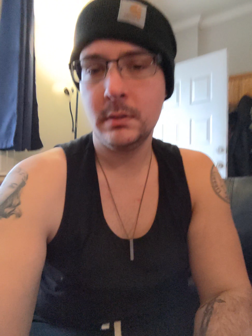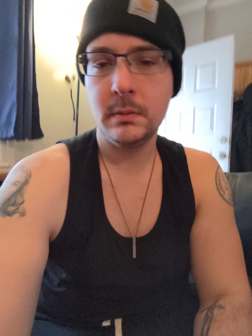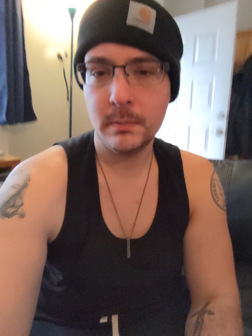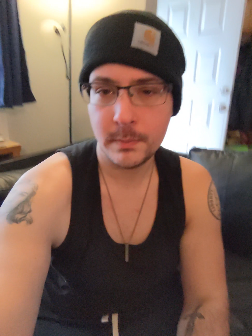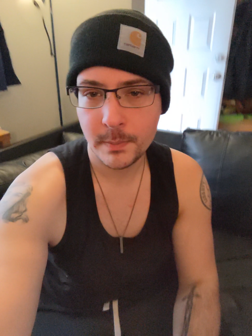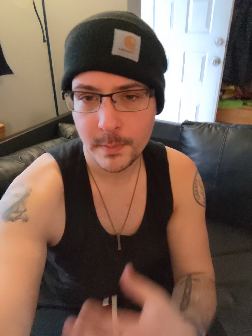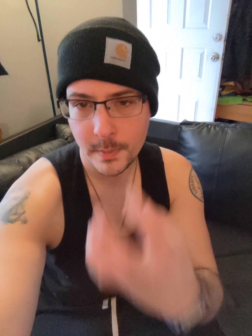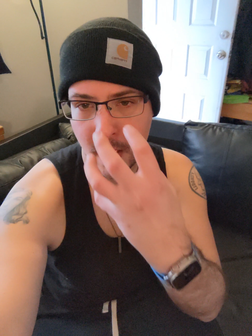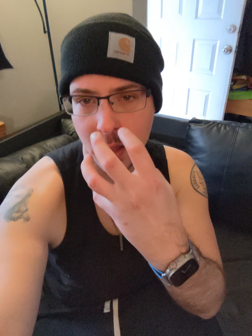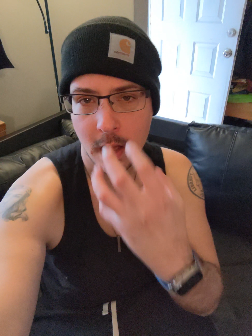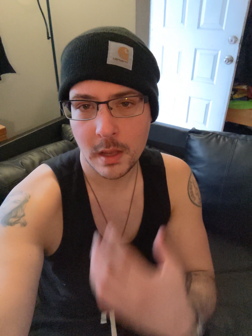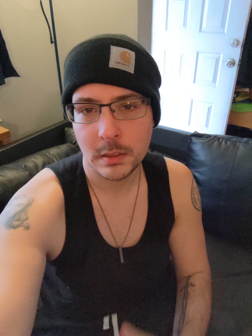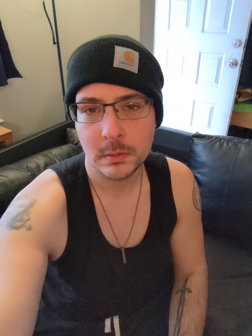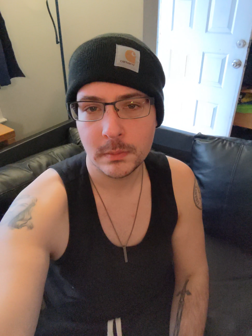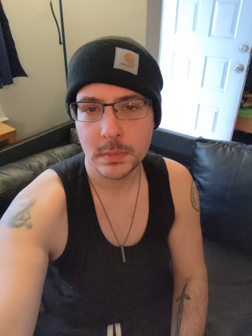mad